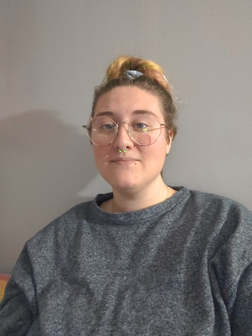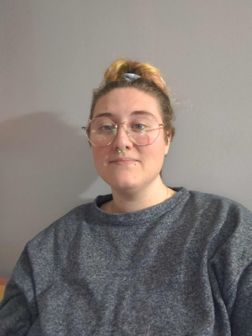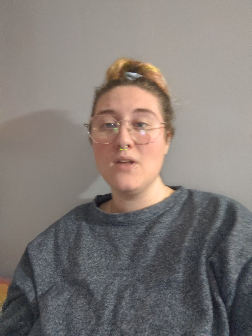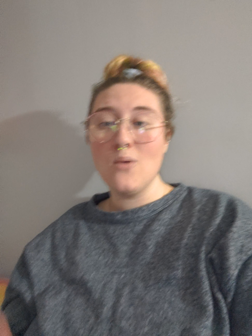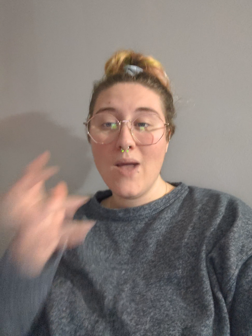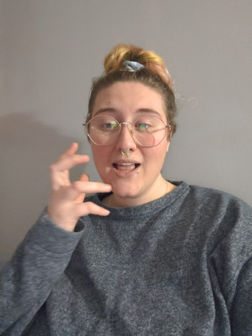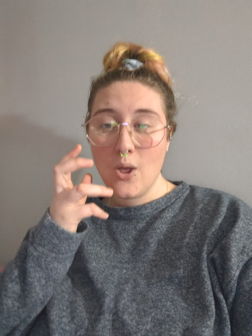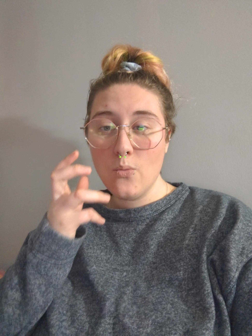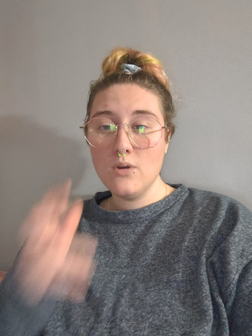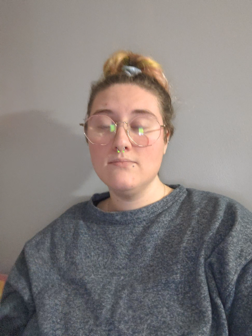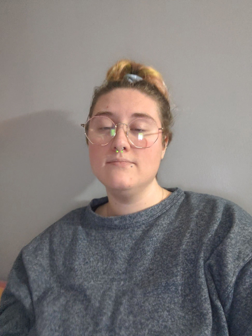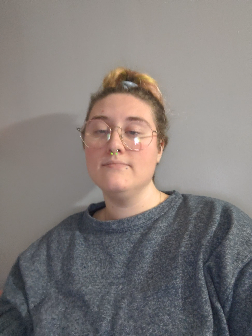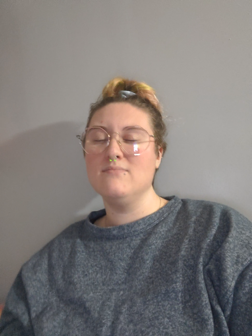radio